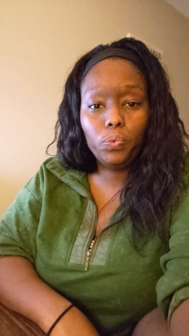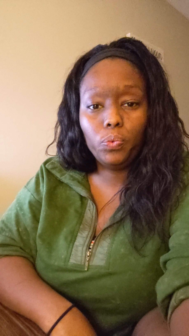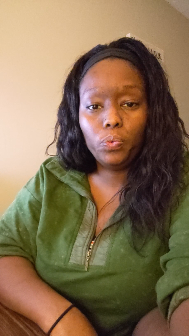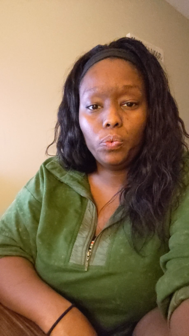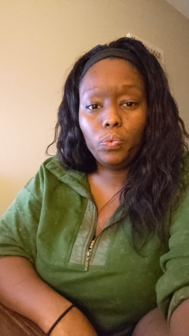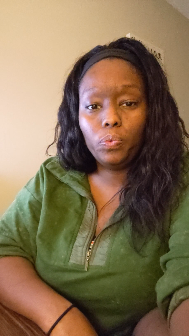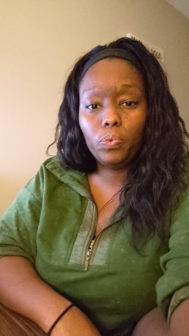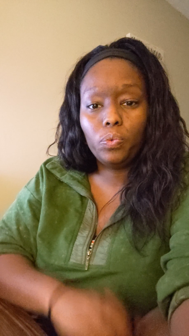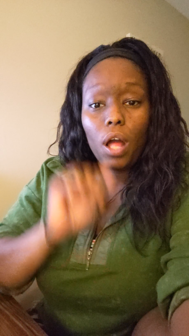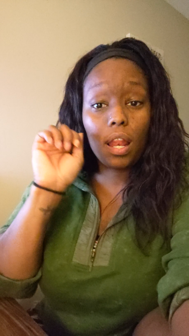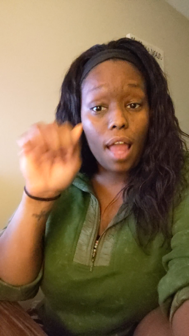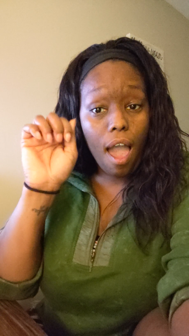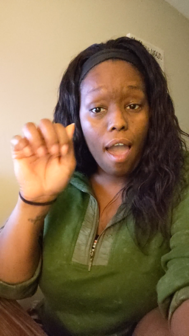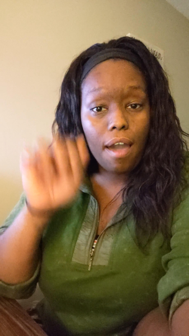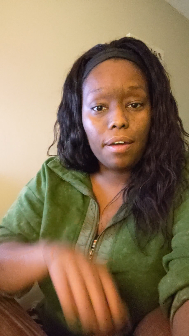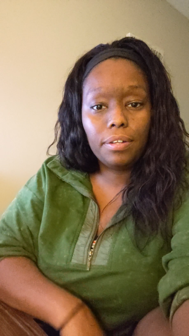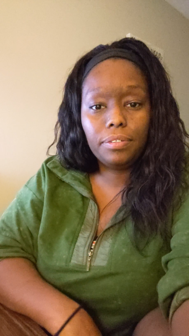knock